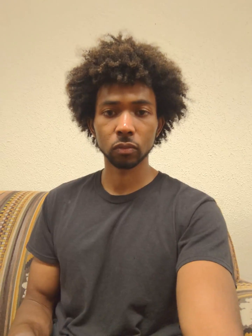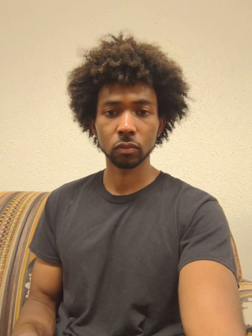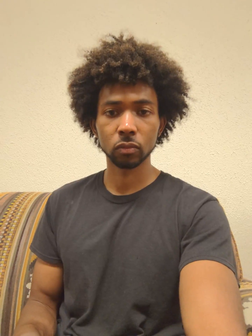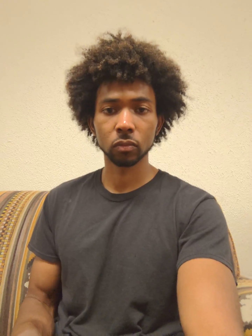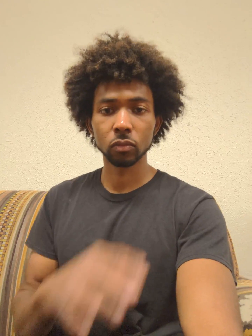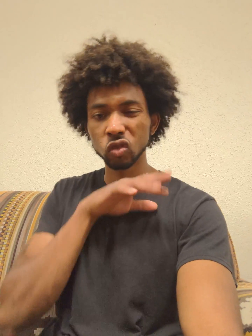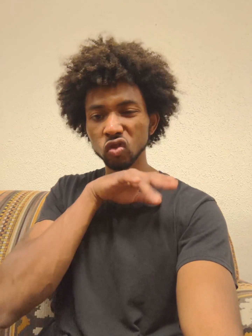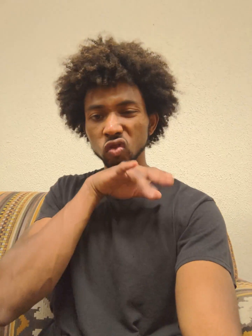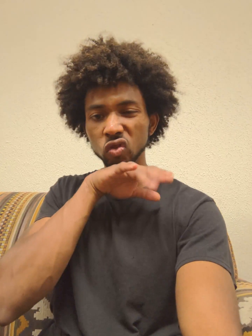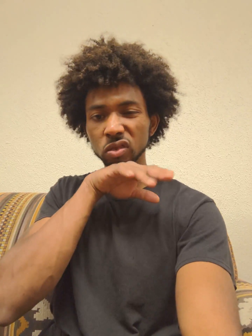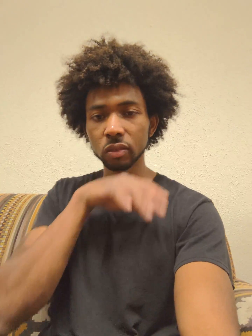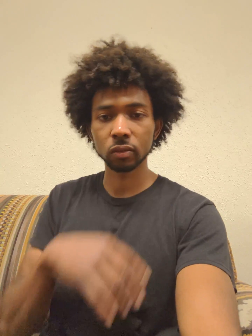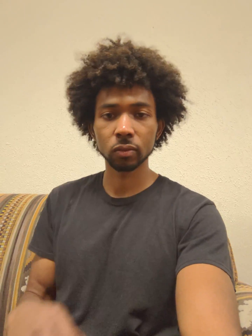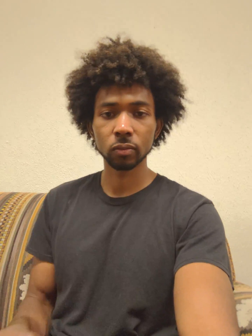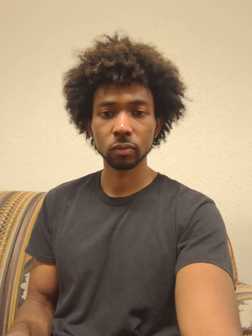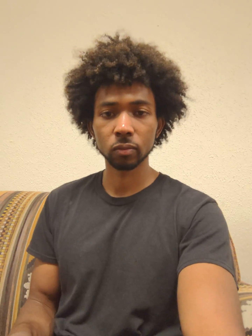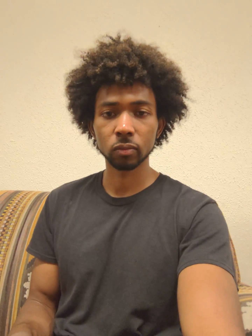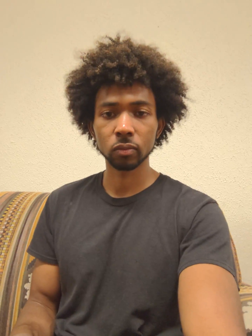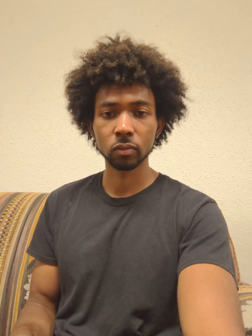naughty